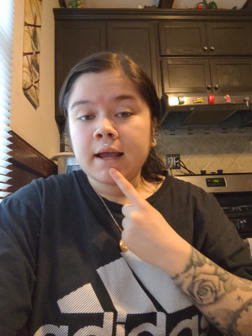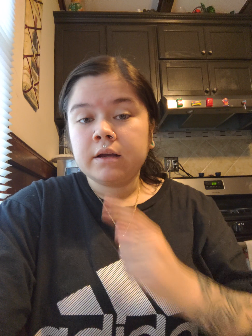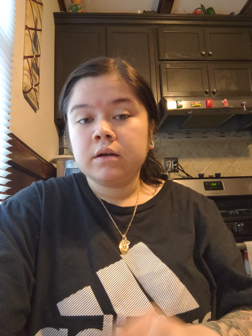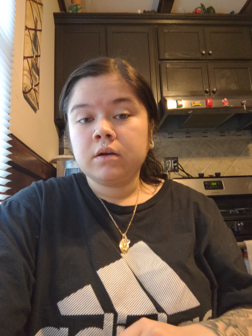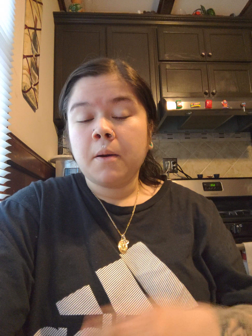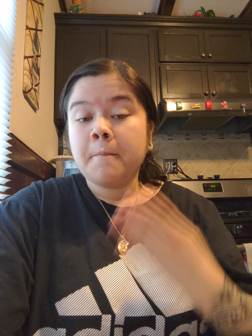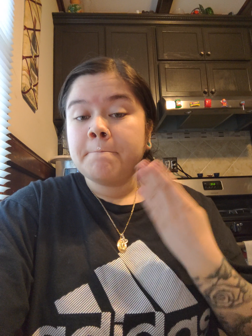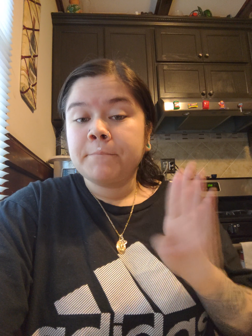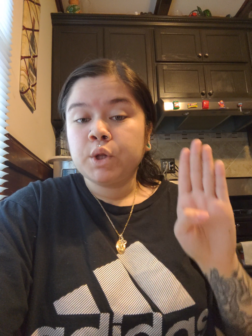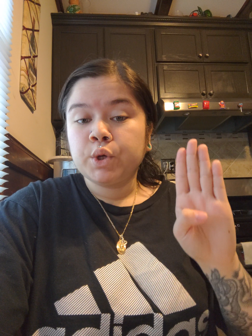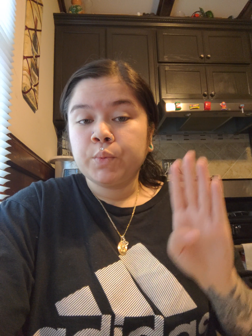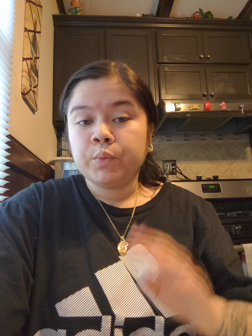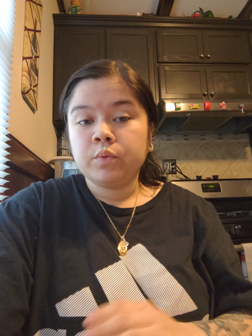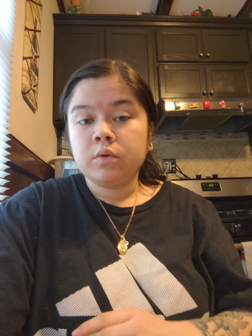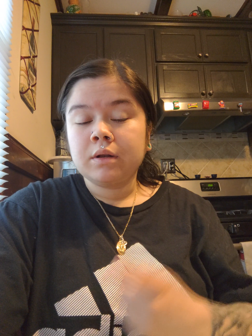blue